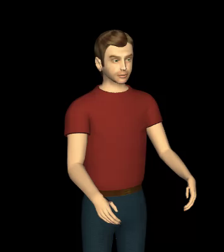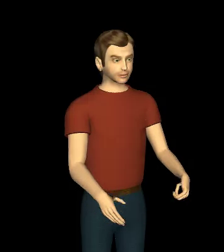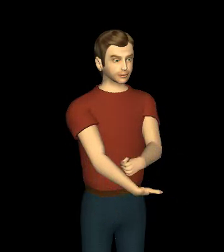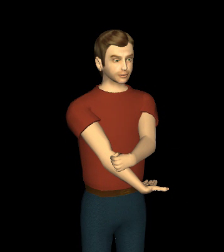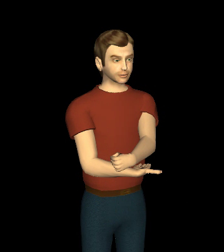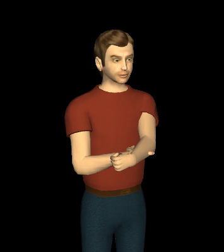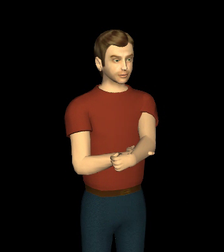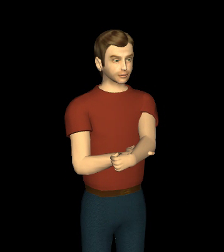يساعد